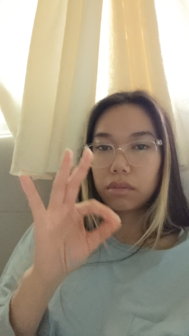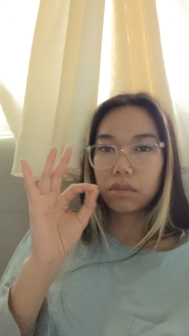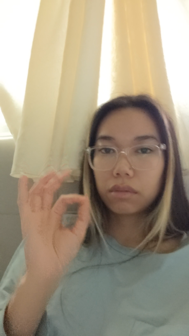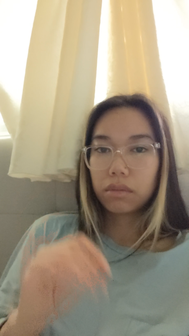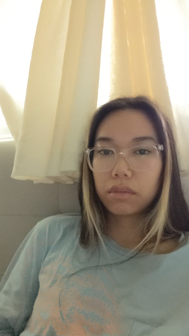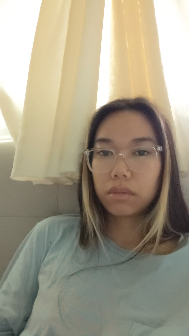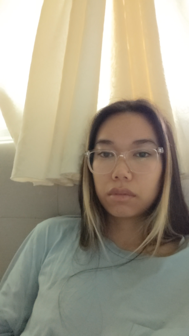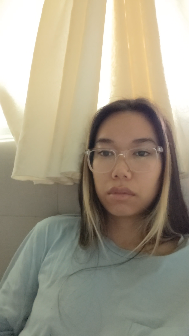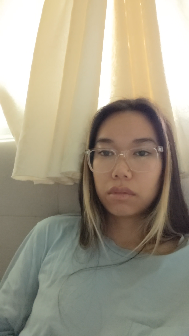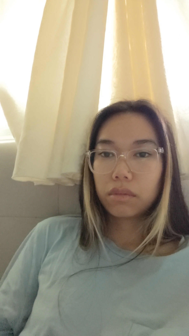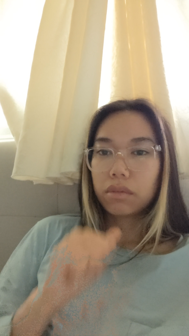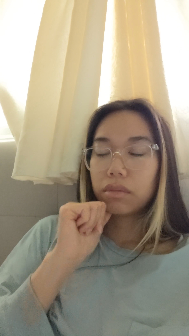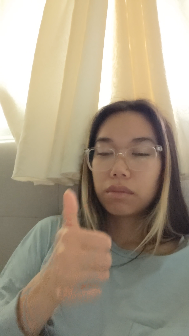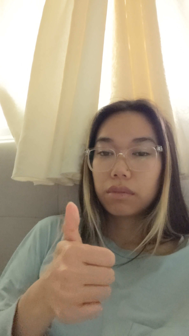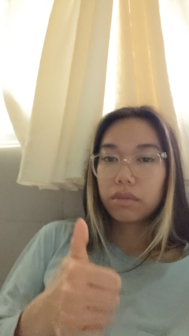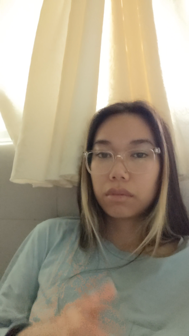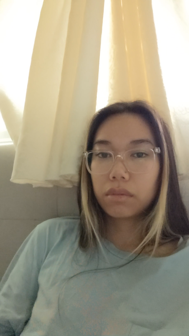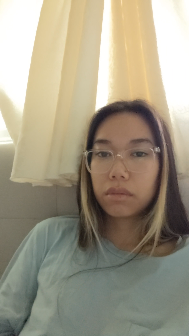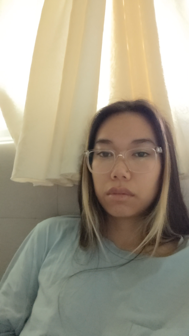don't